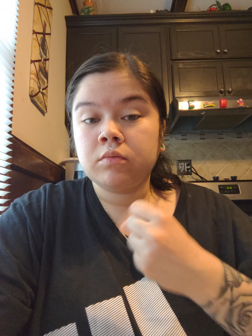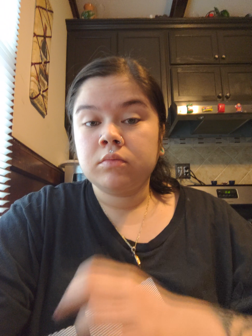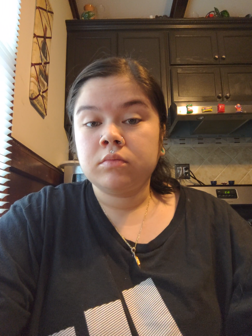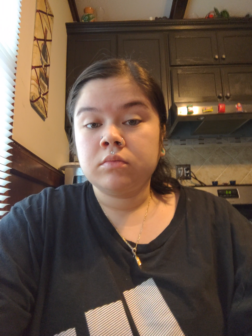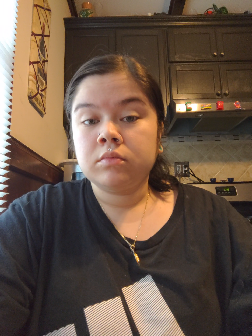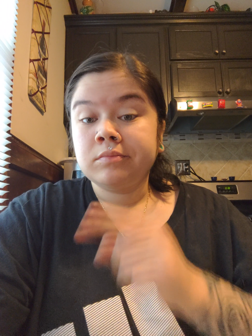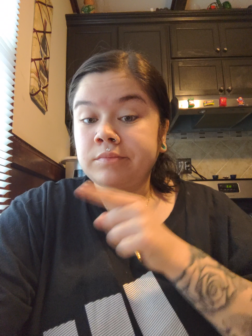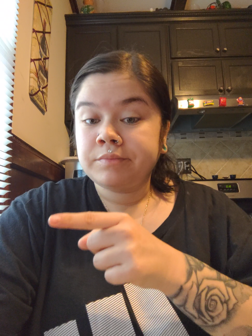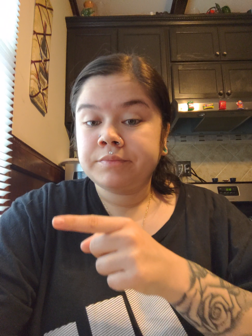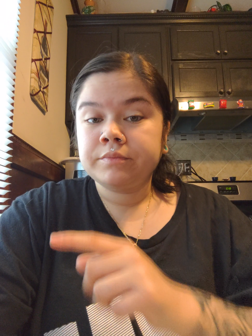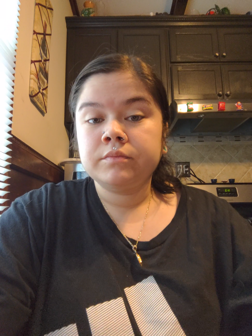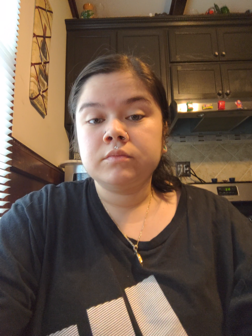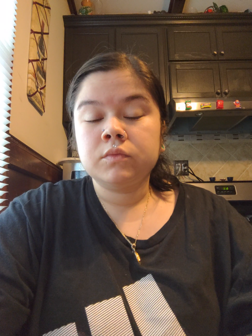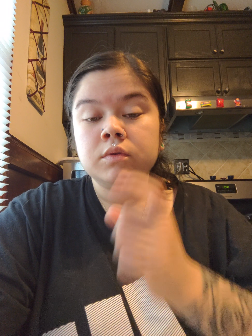he/she/it